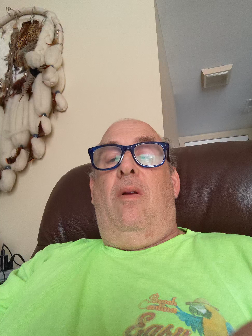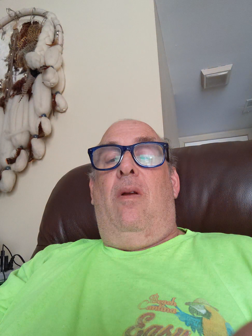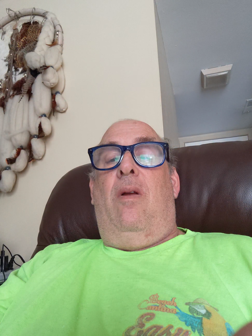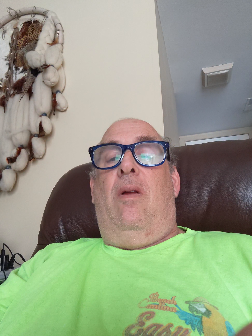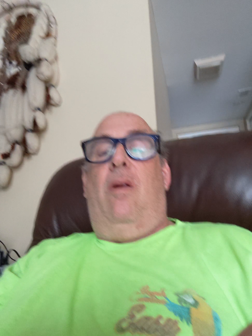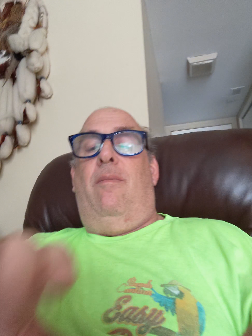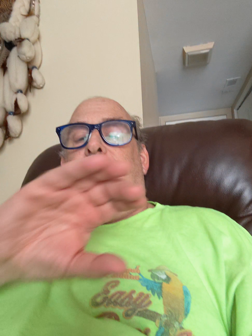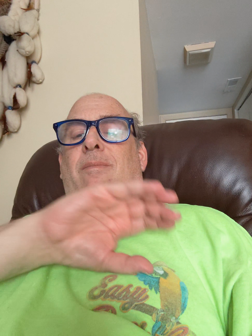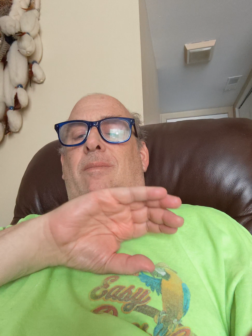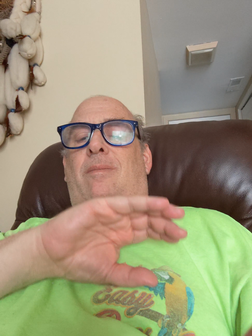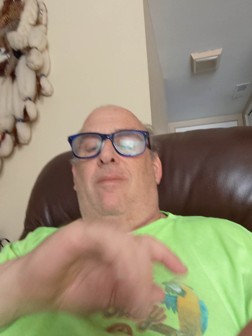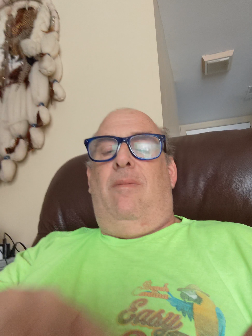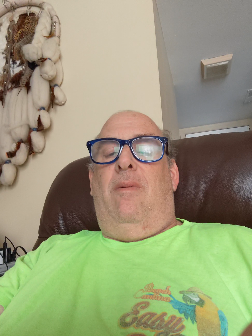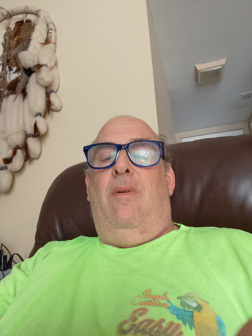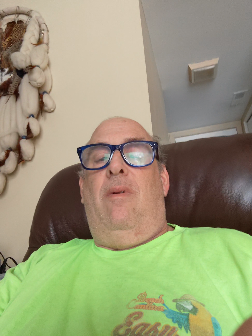police